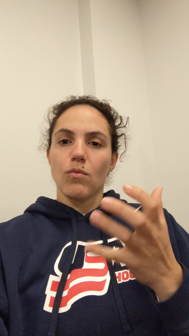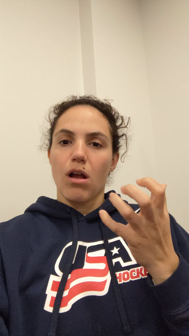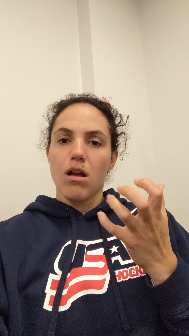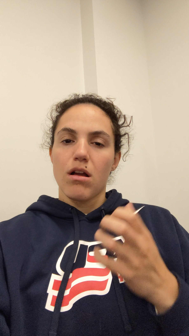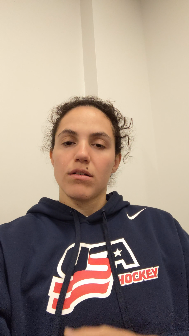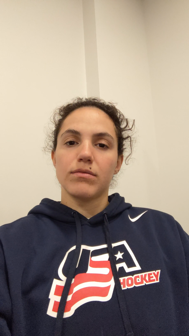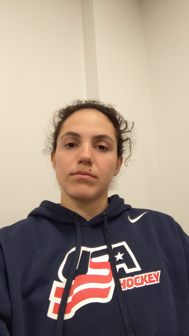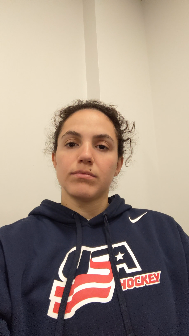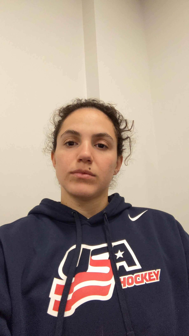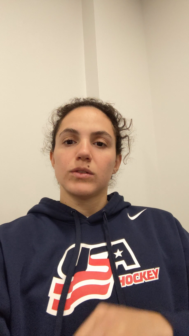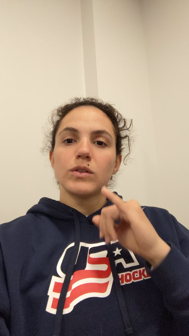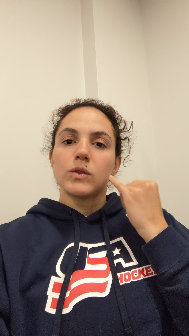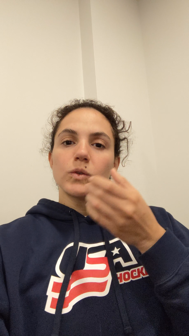juice